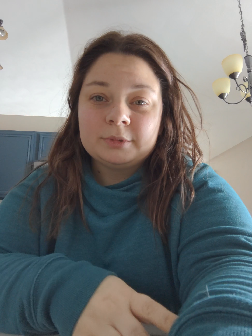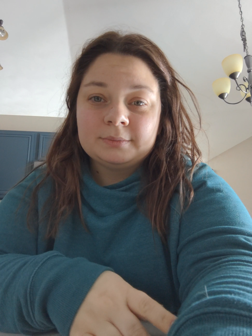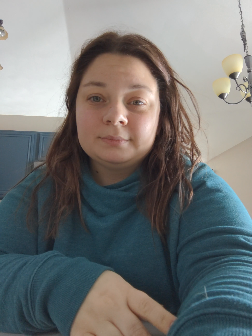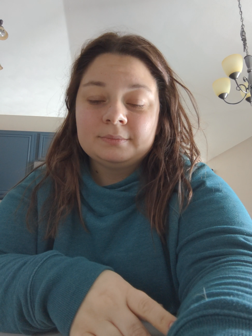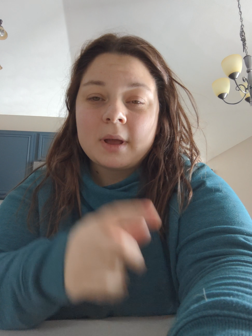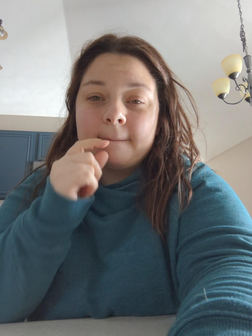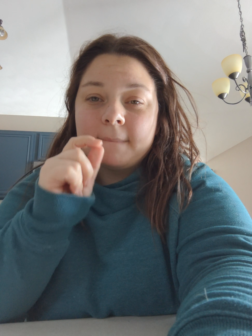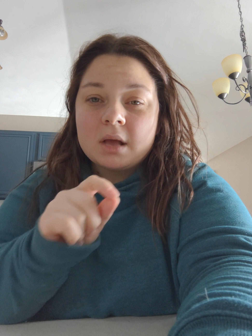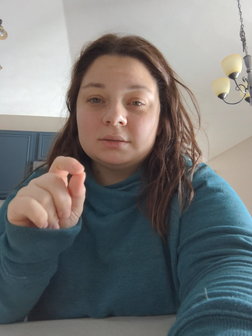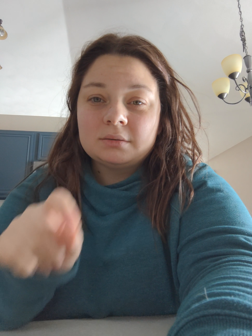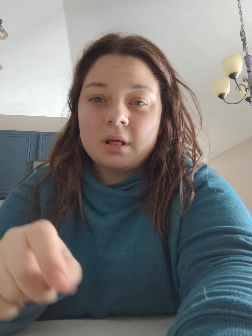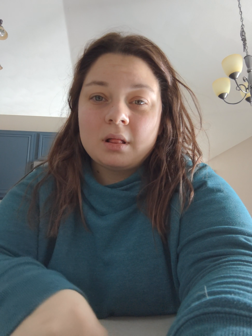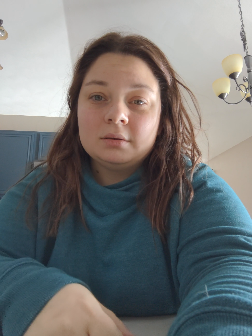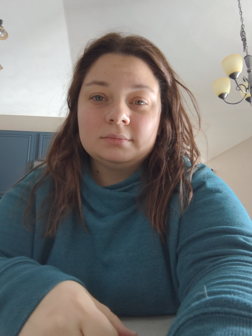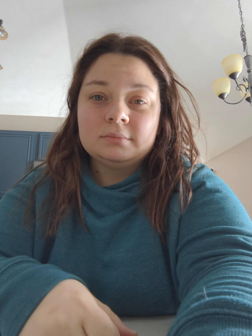pencil